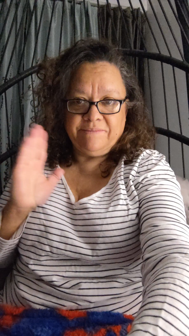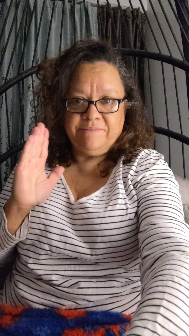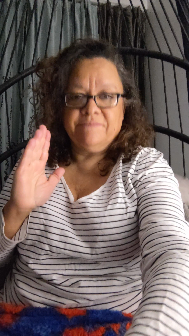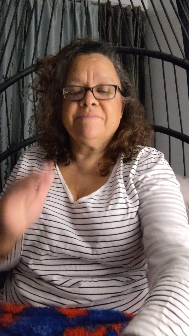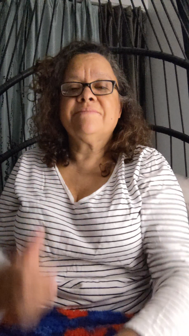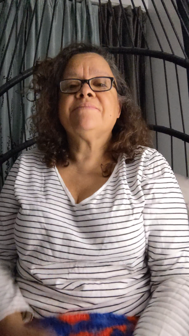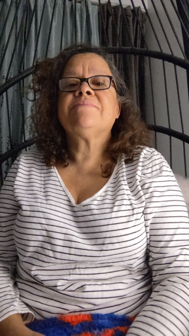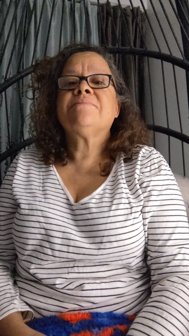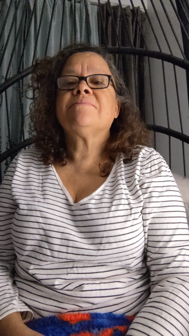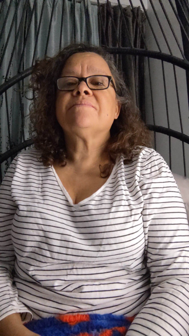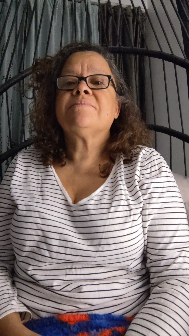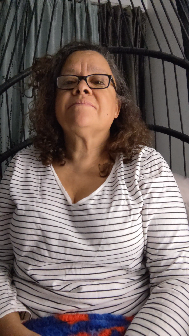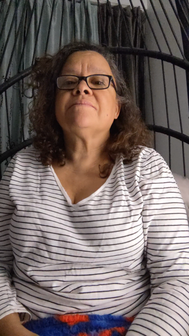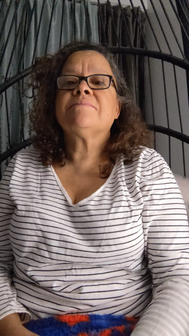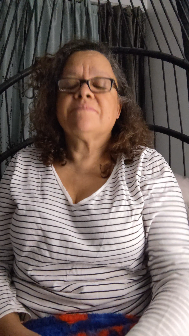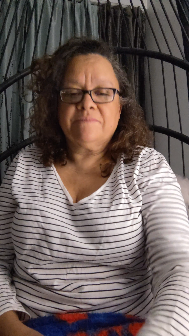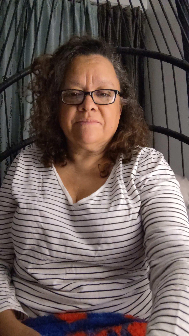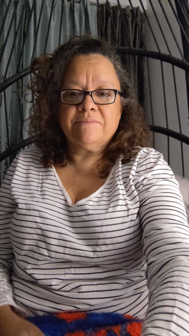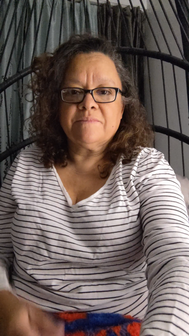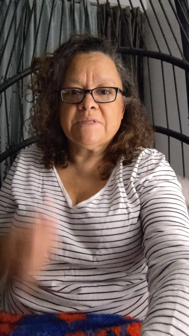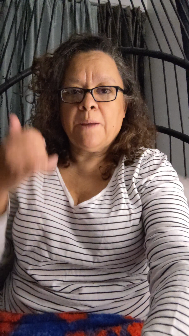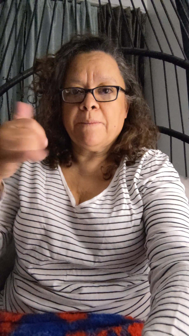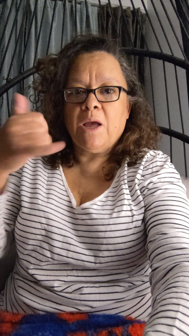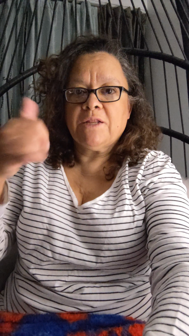party